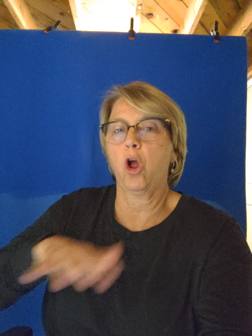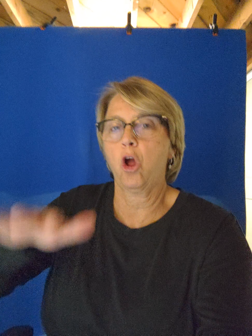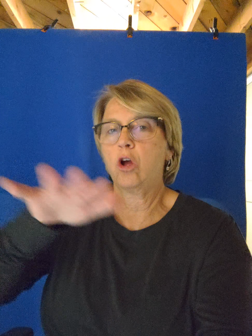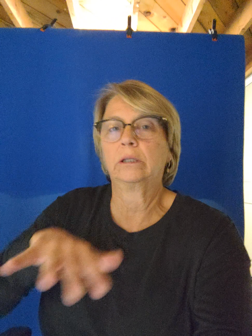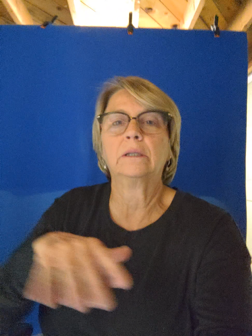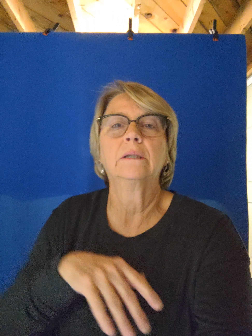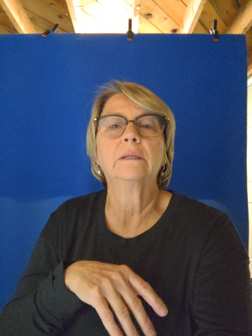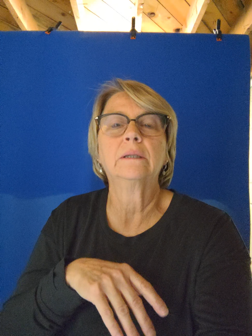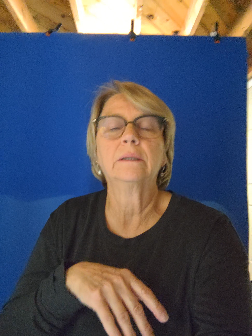backyard